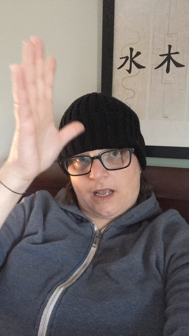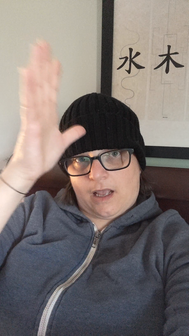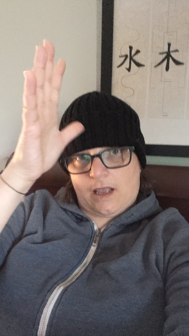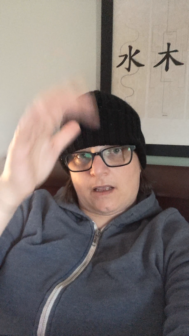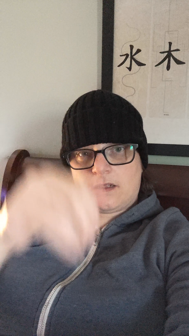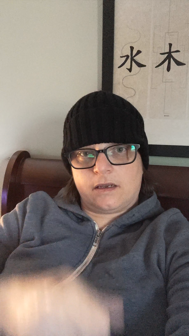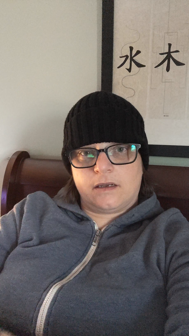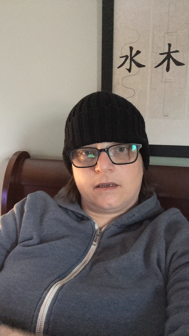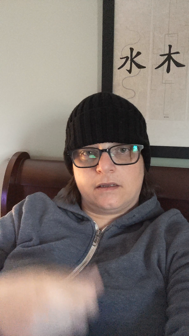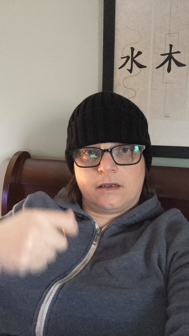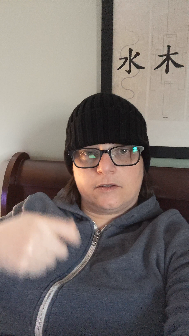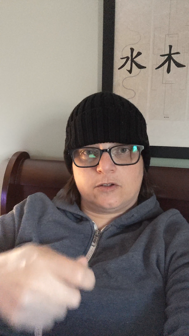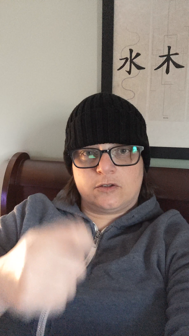shovel